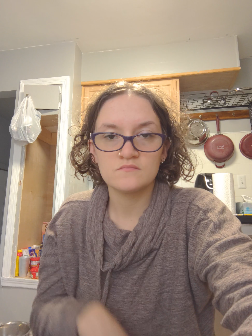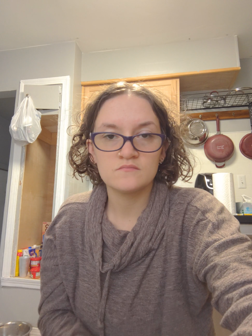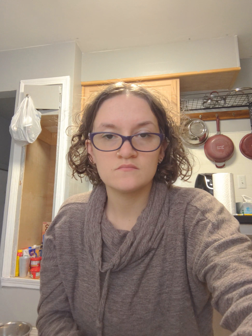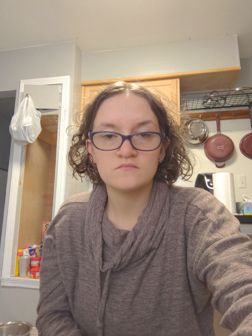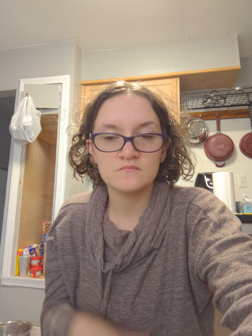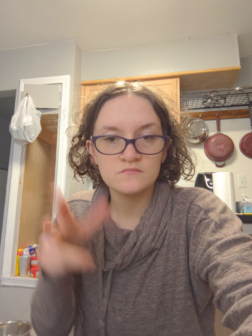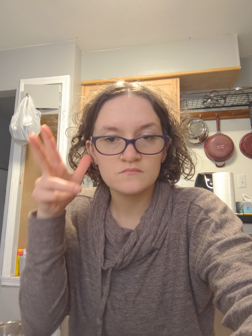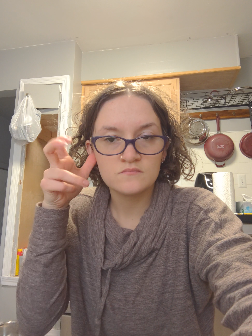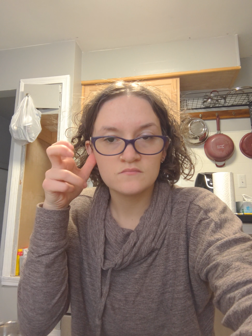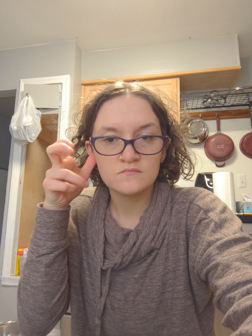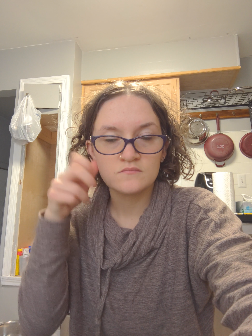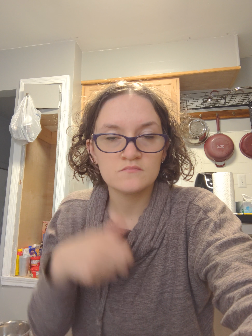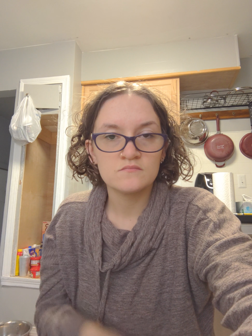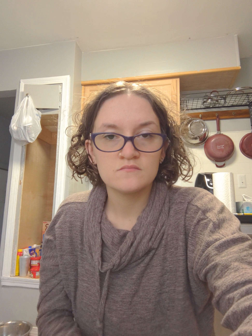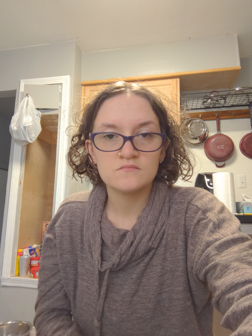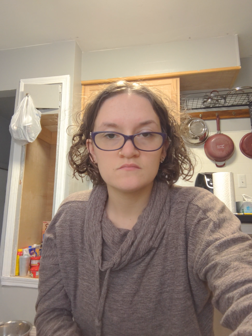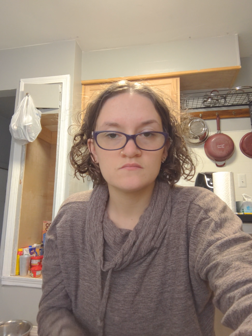hear